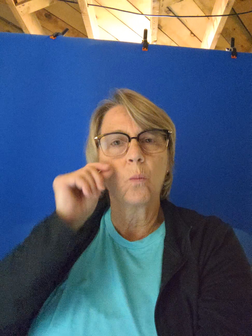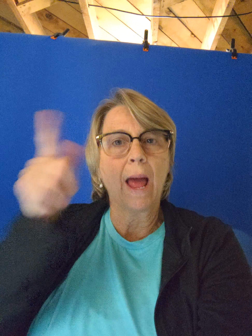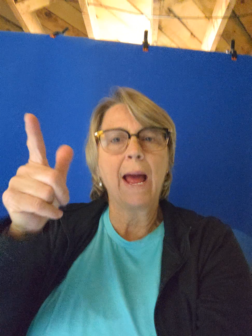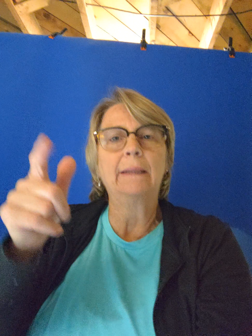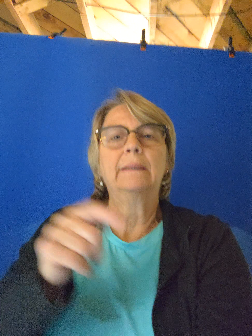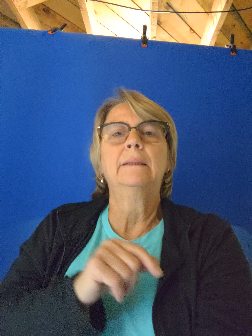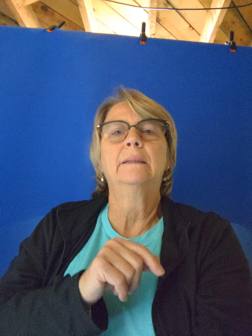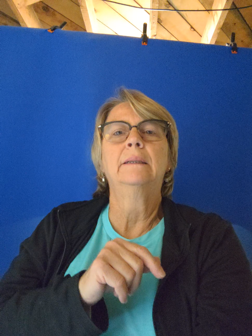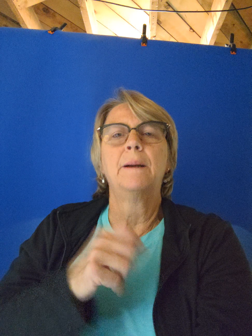wake